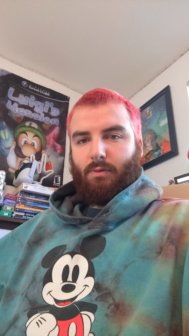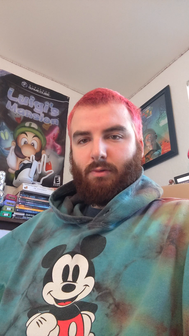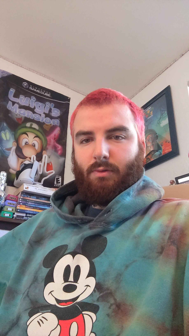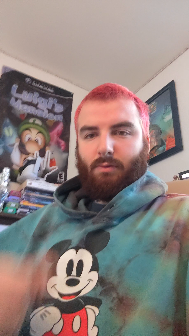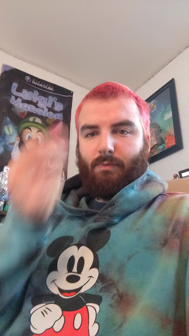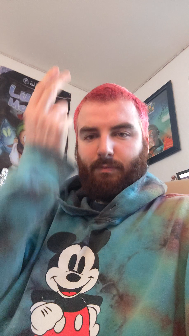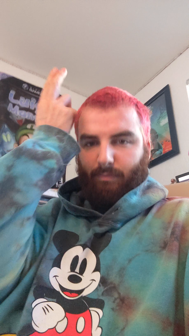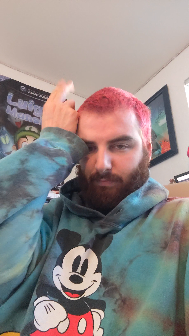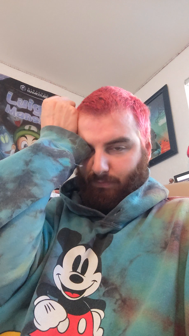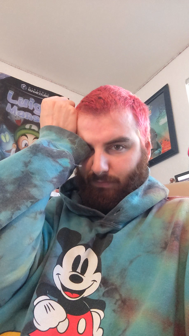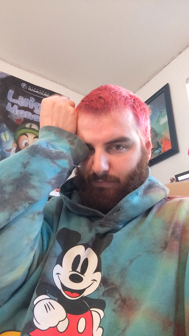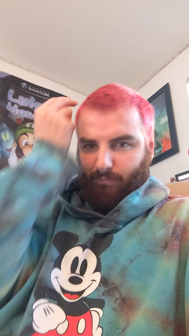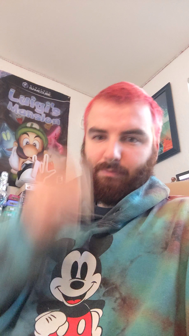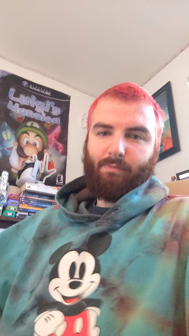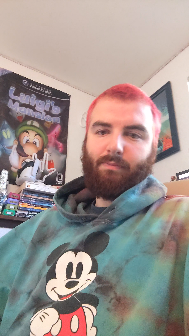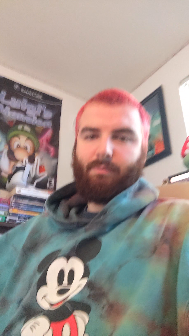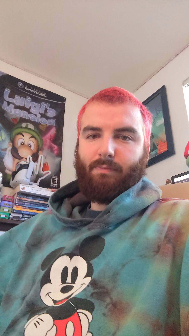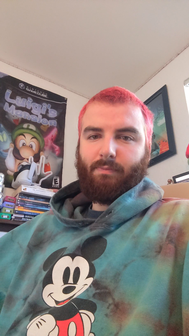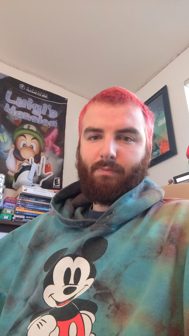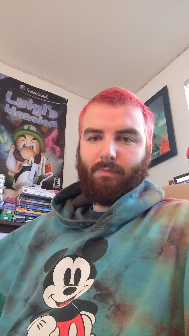rabbit